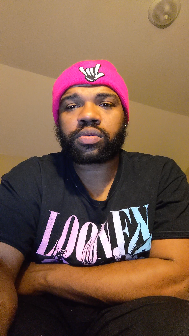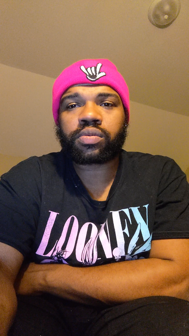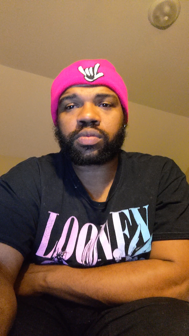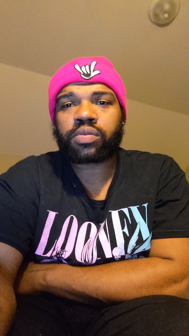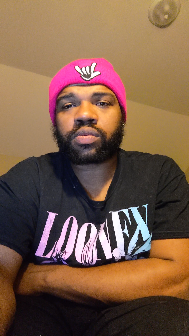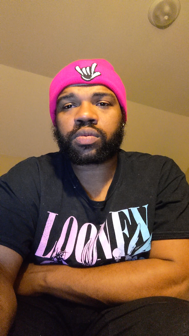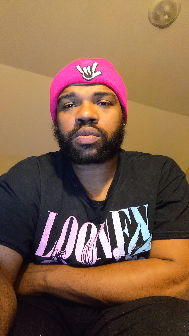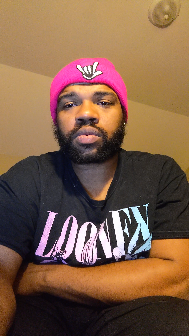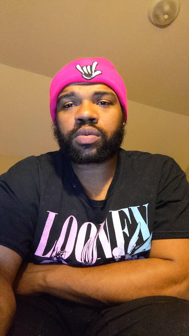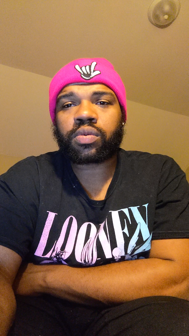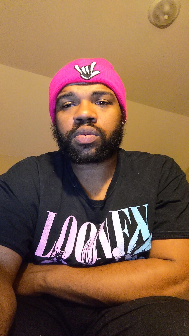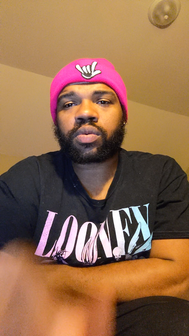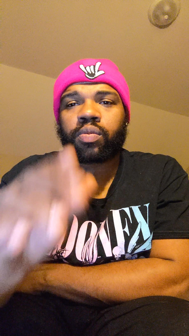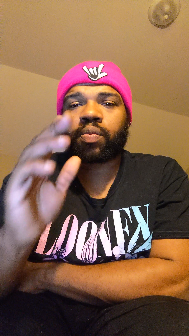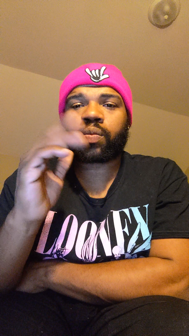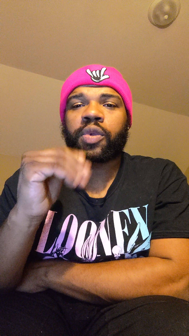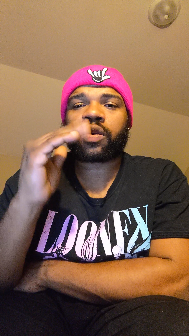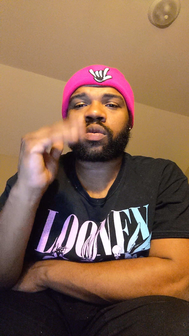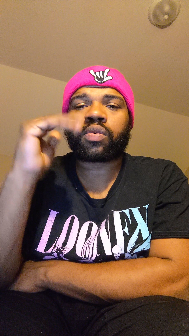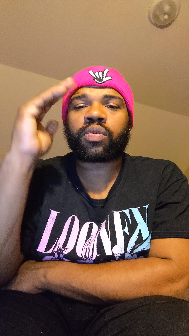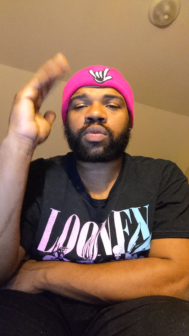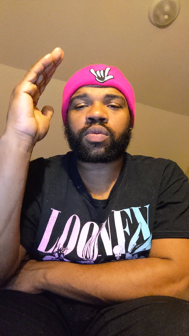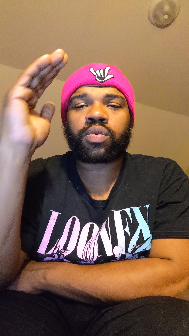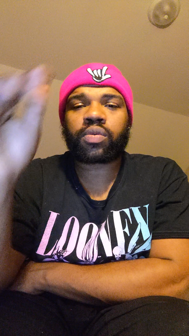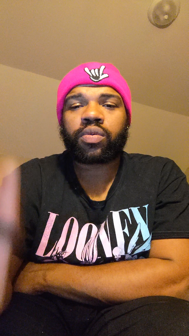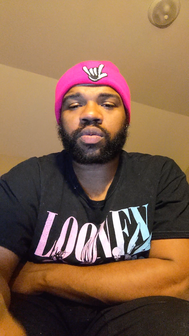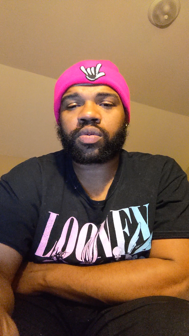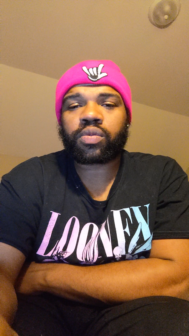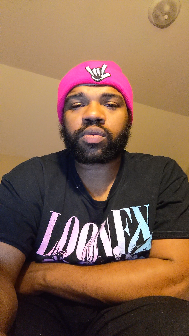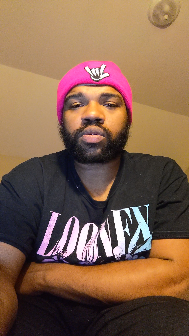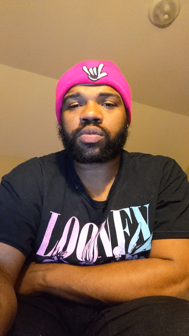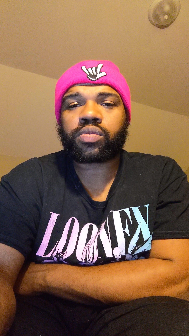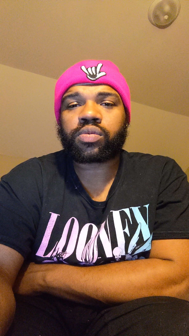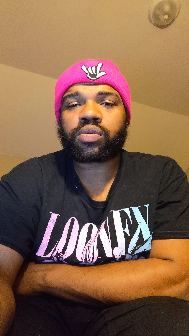build